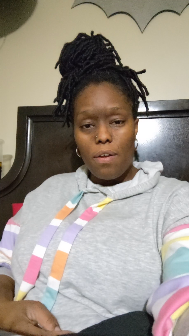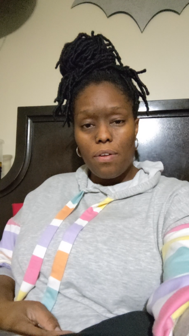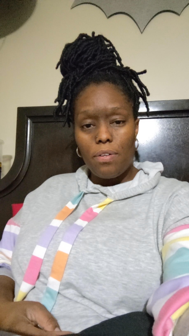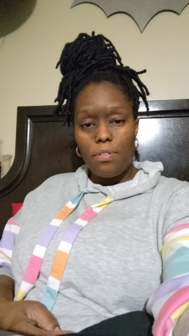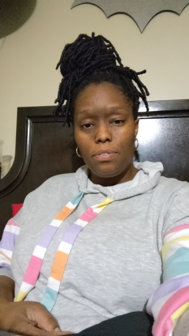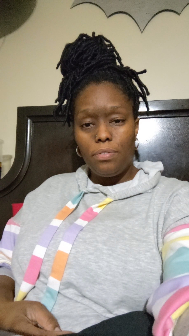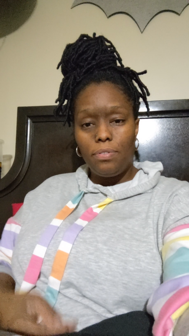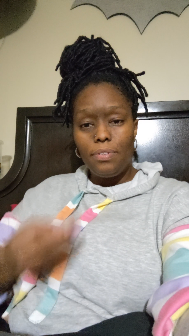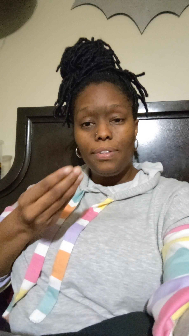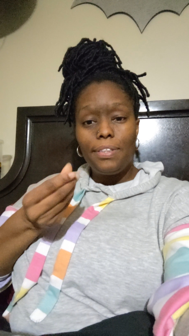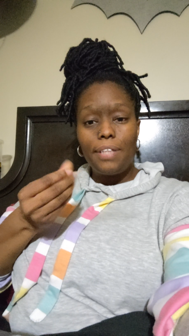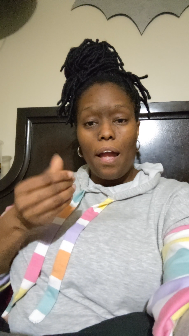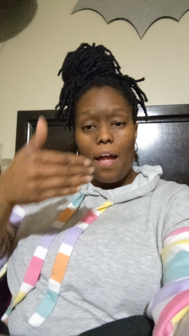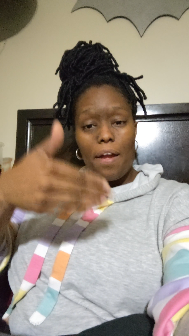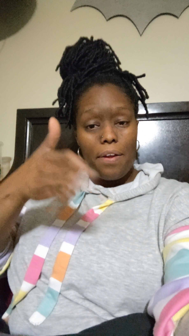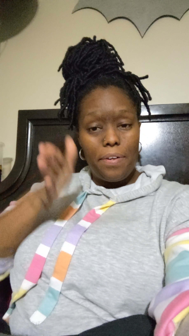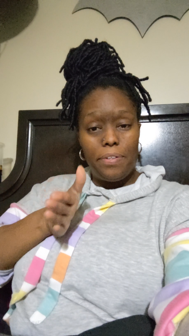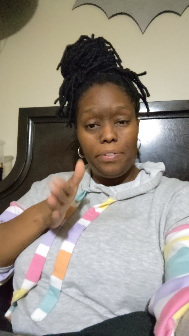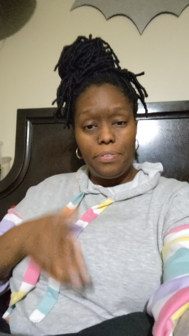sandbox